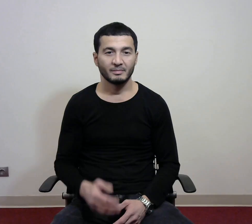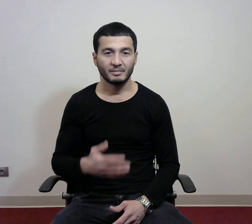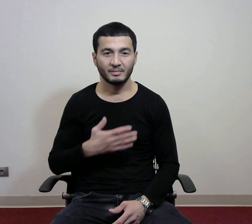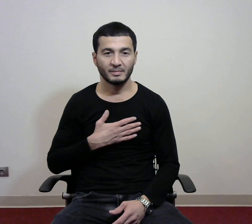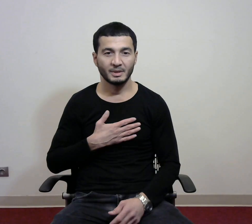mən